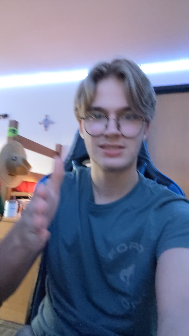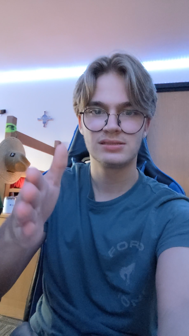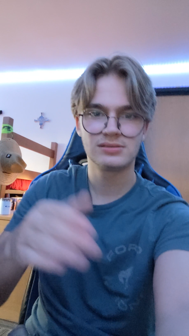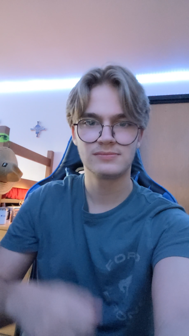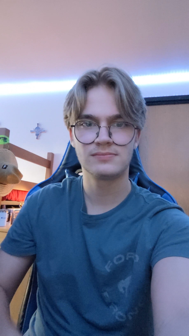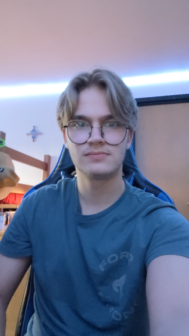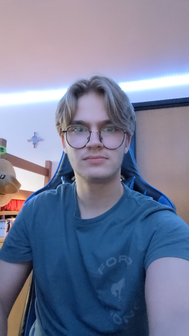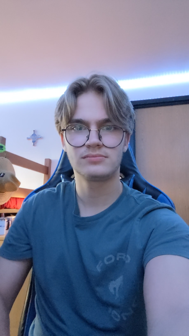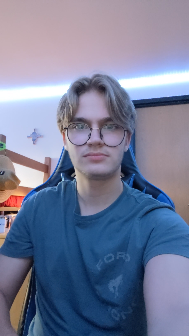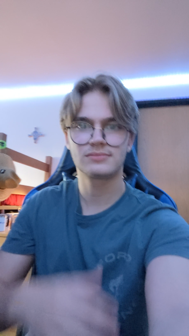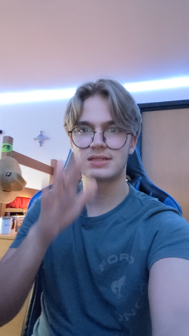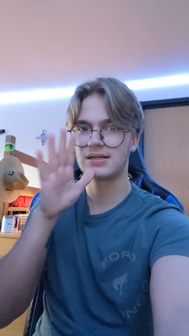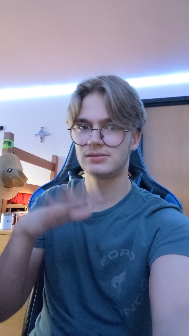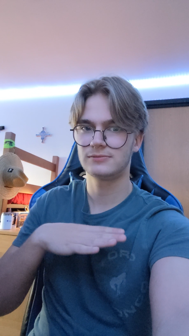lady